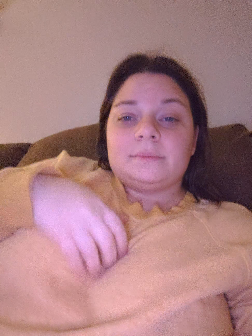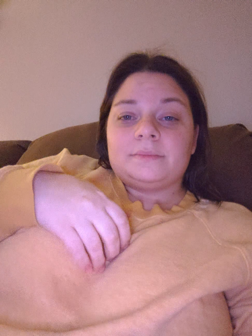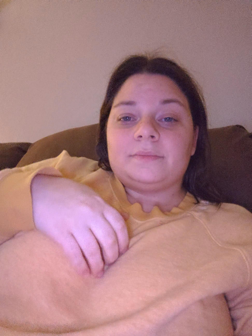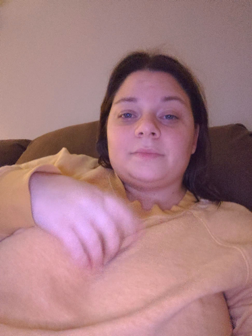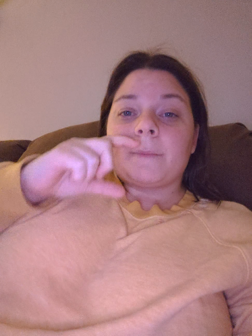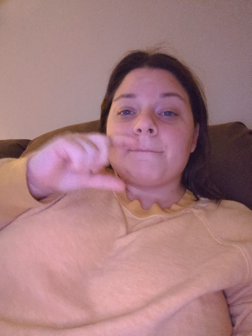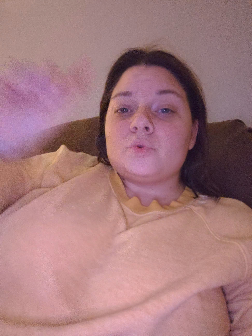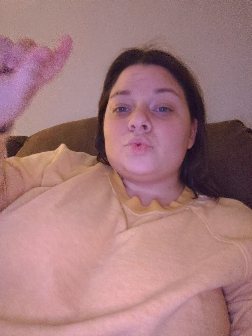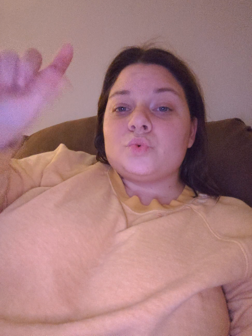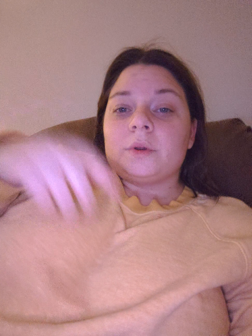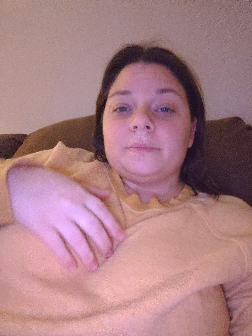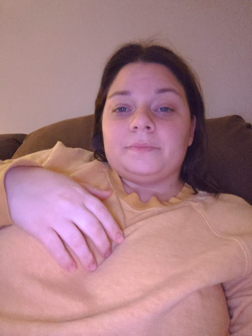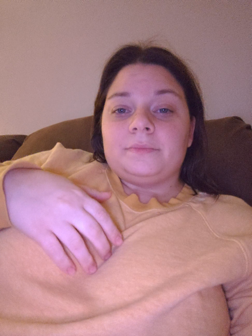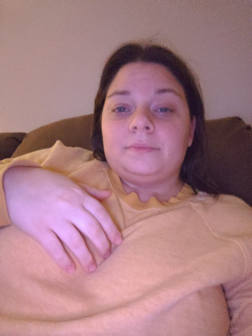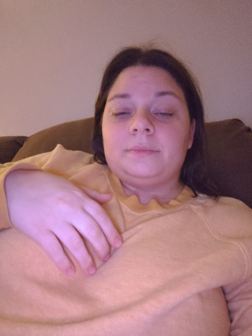moon